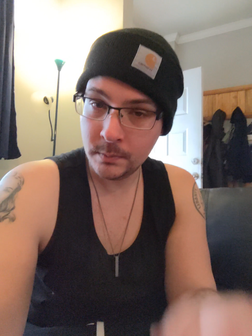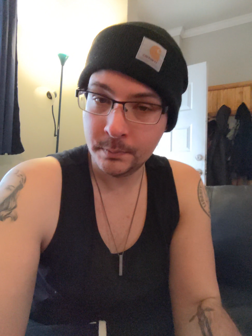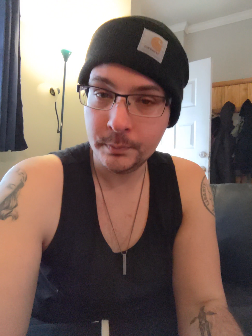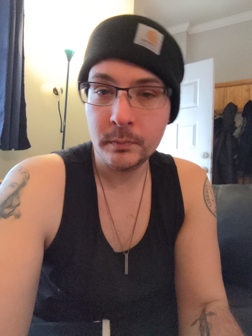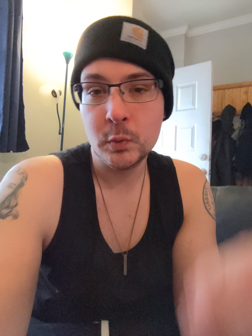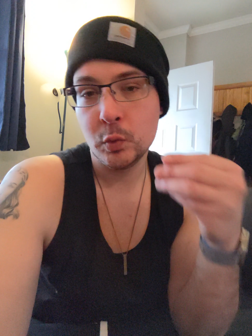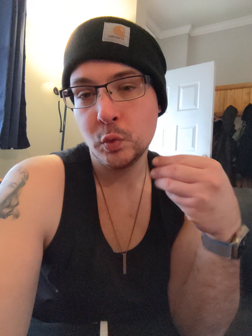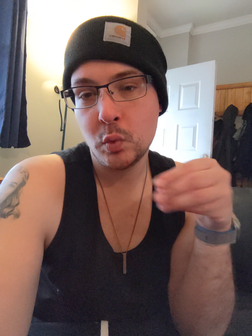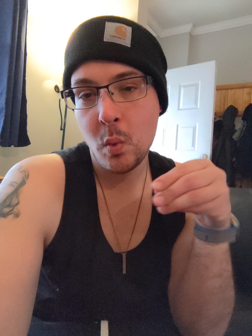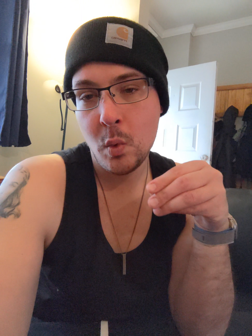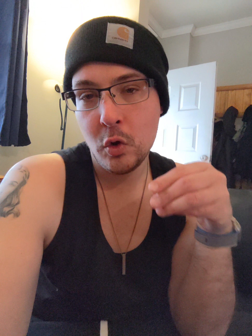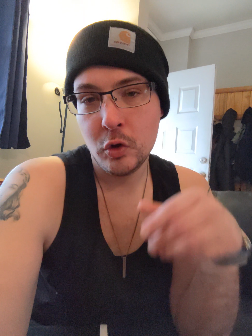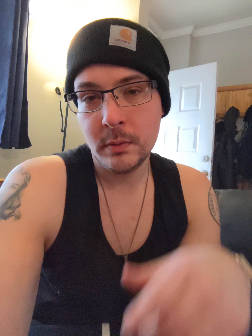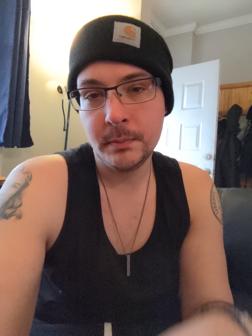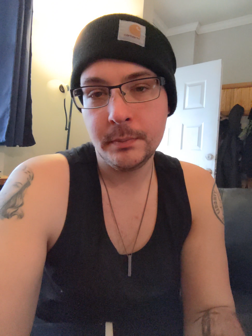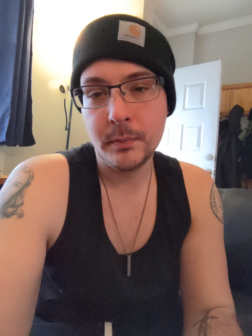store